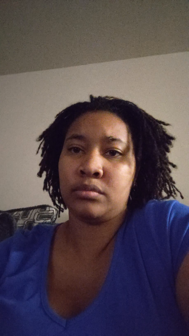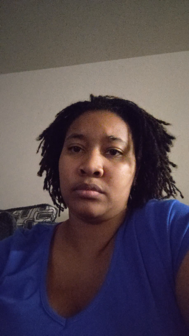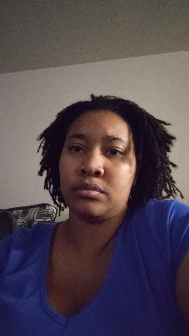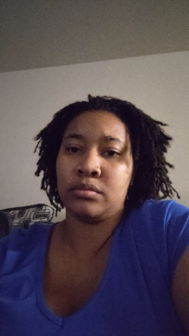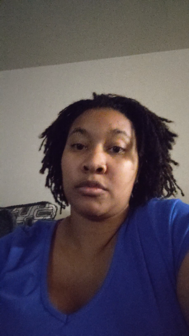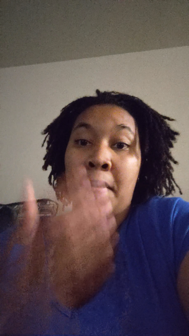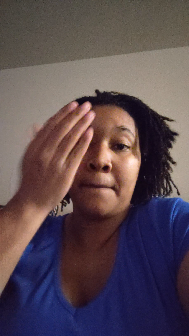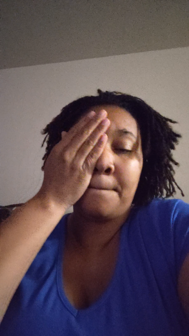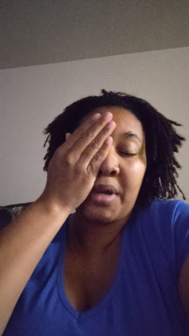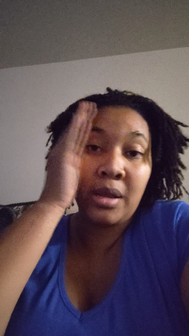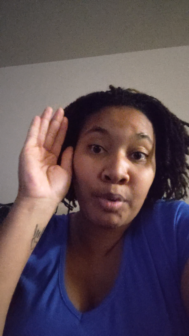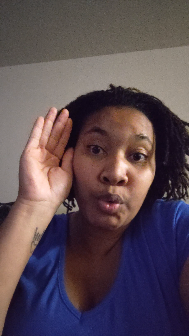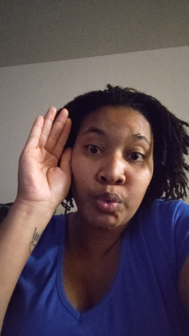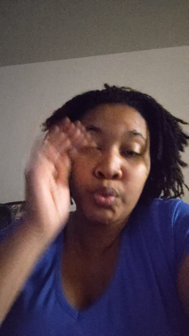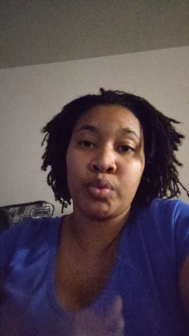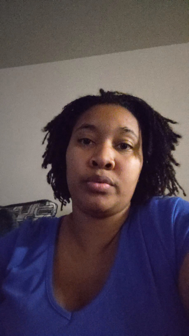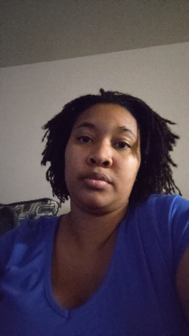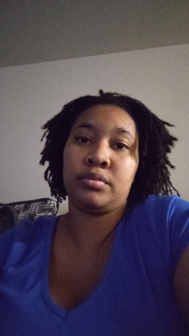peekaboo